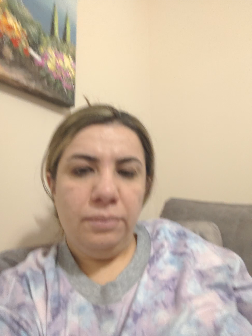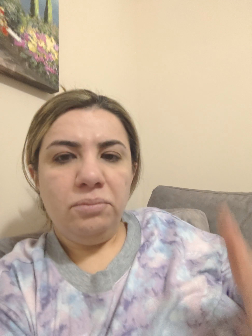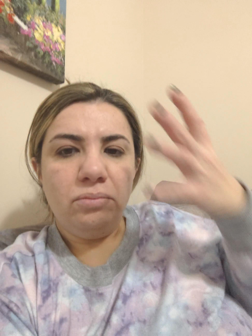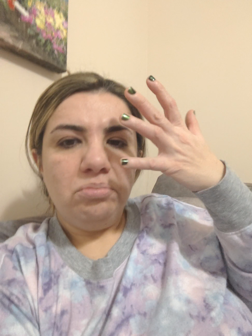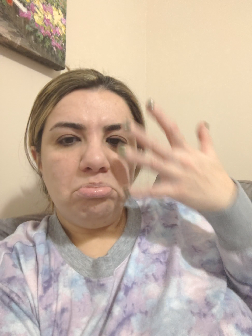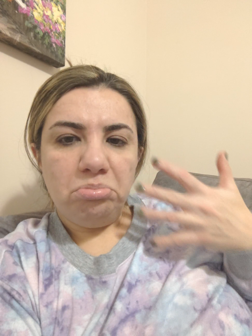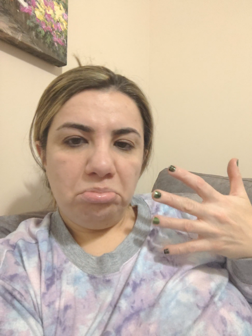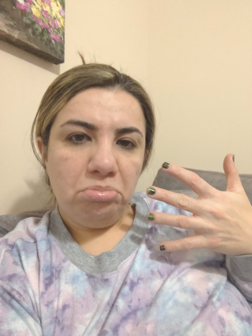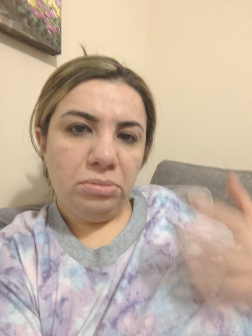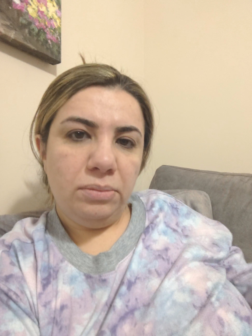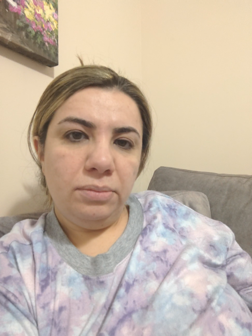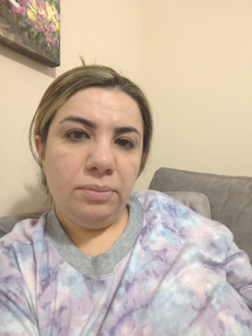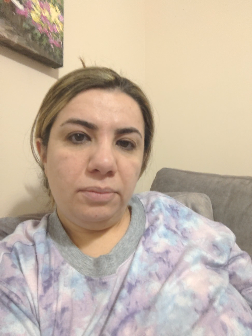sad